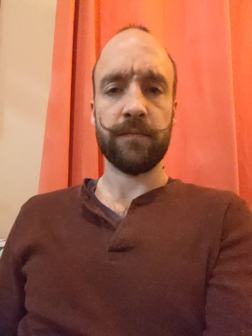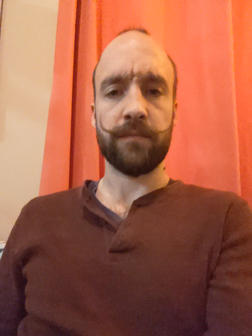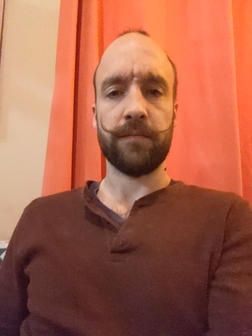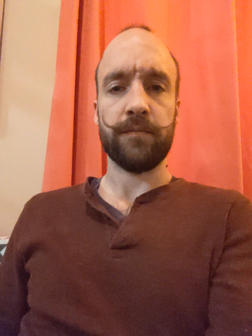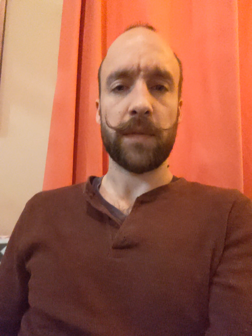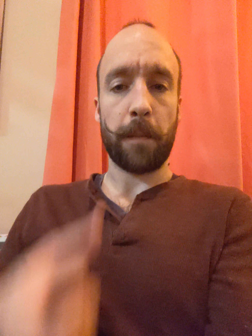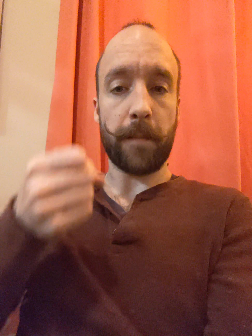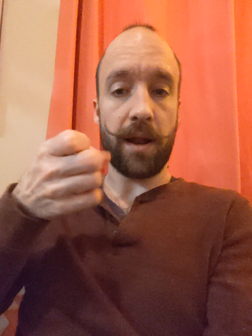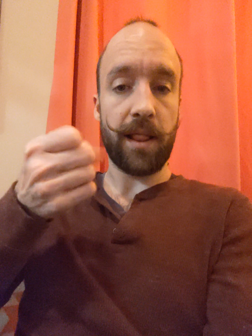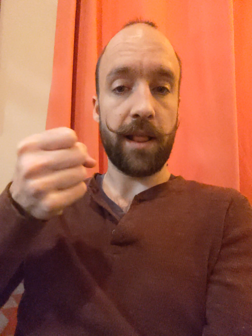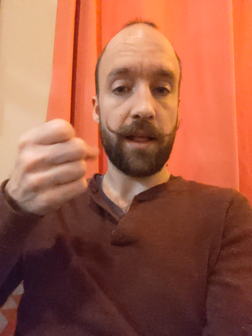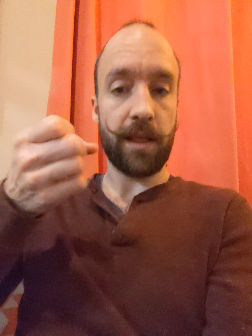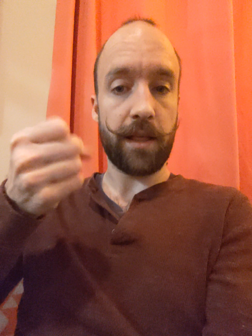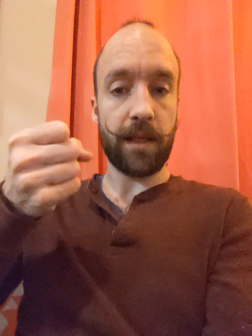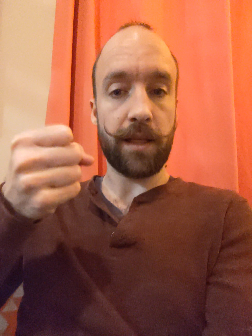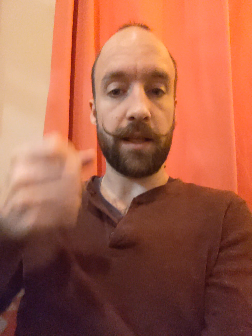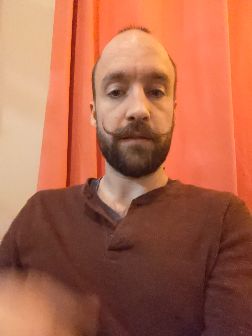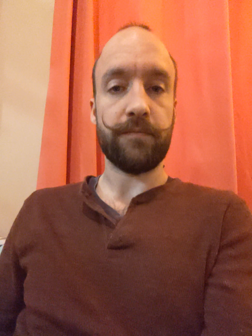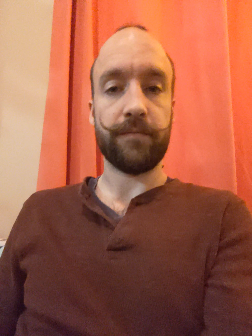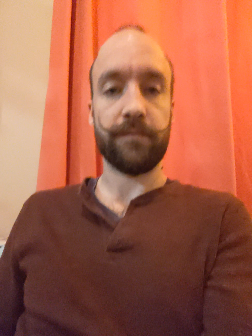milk